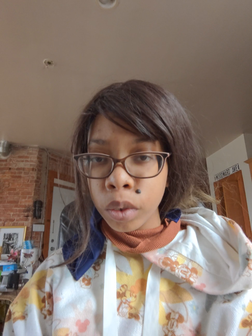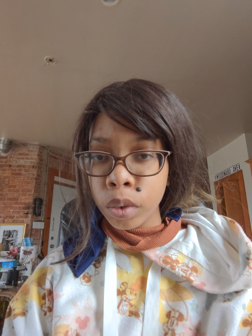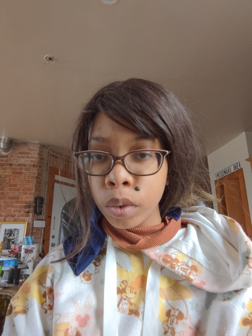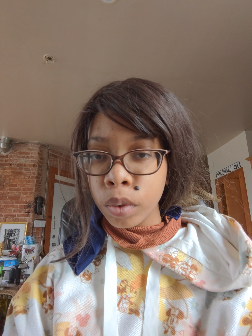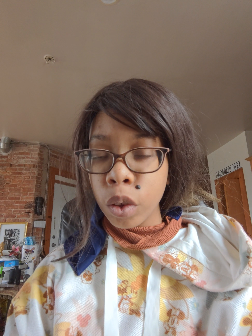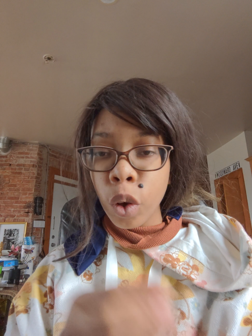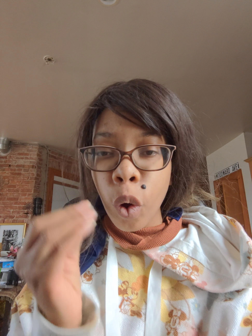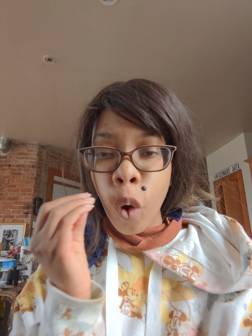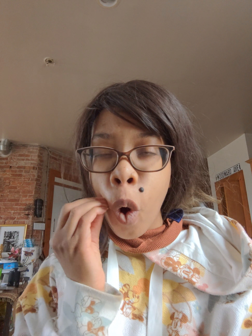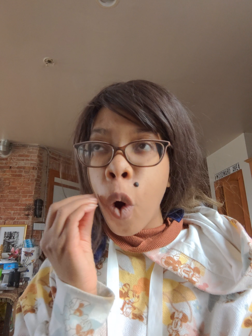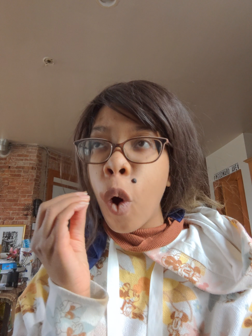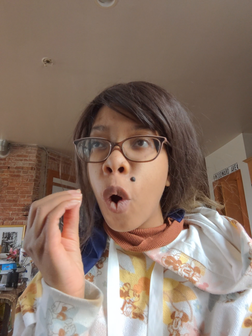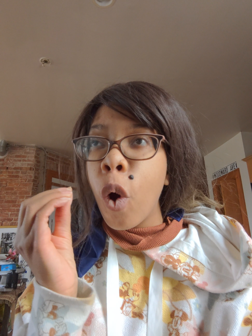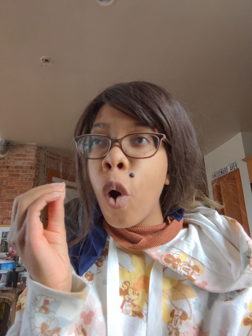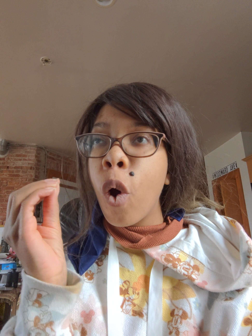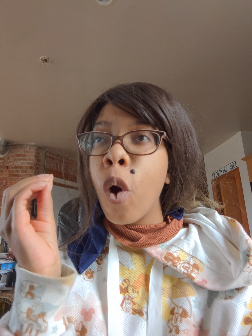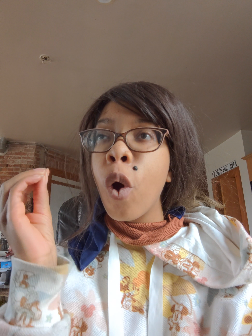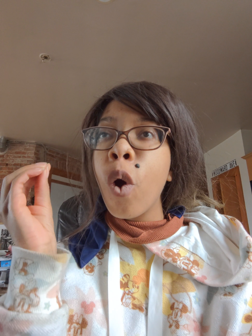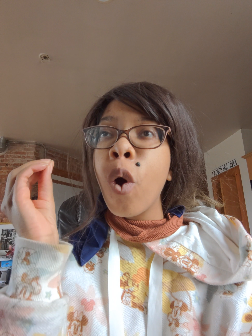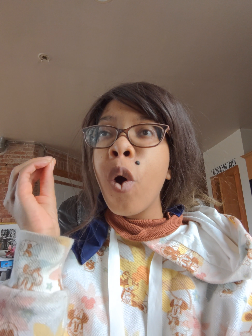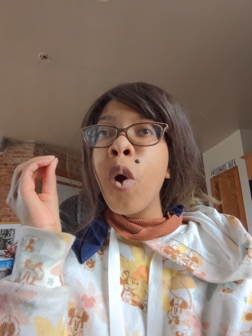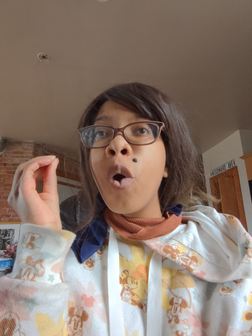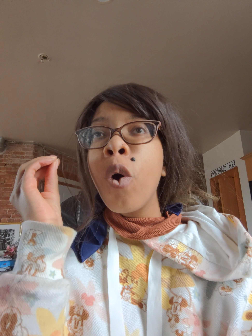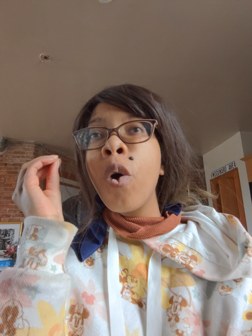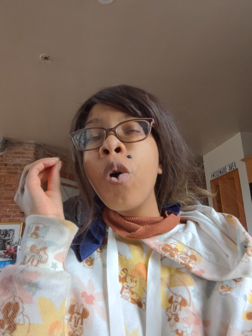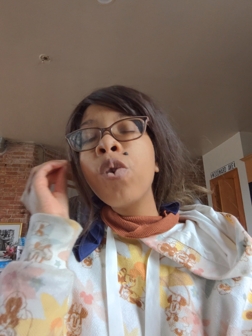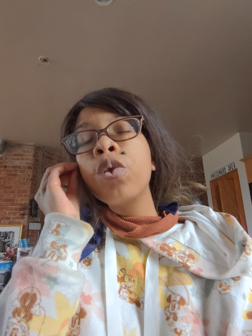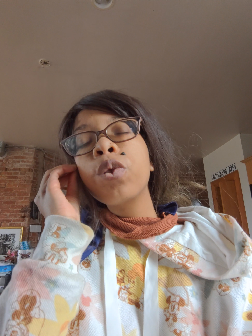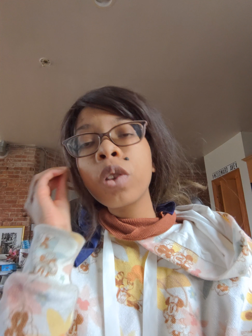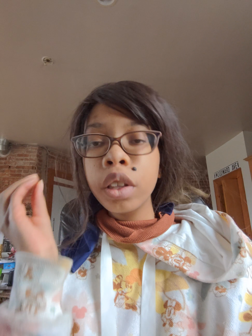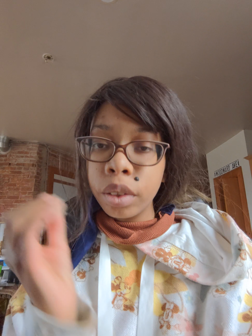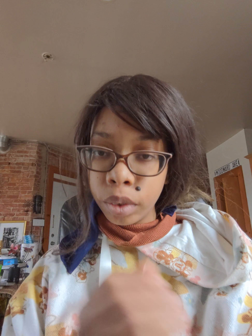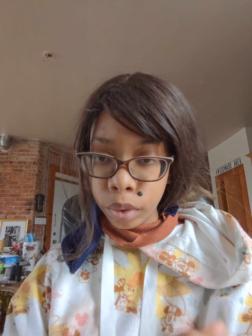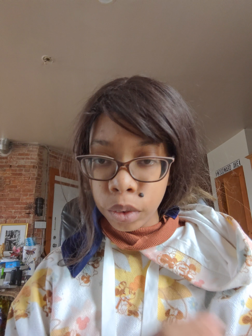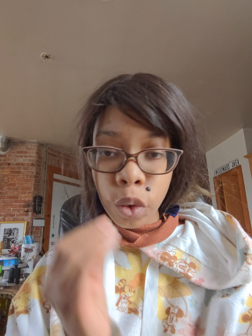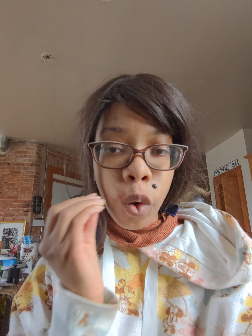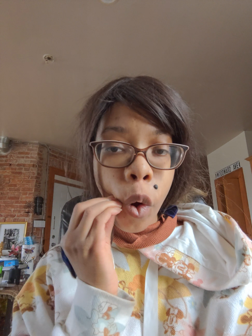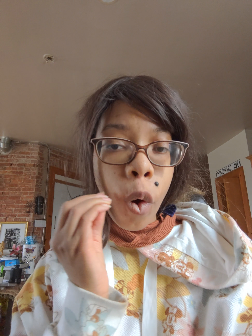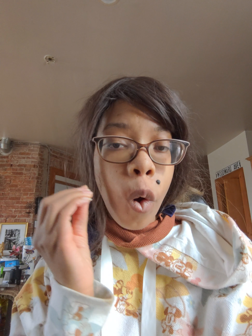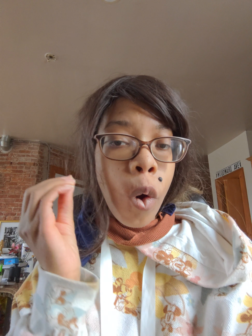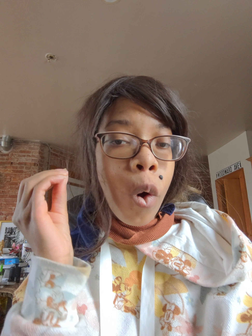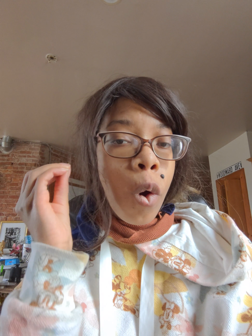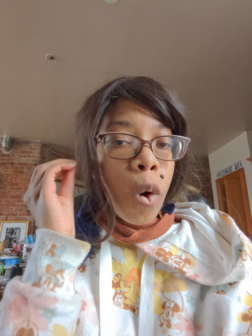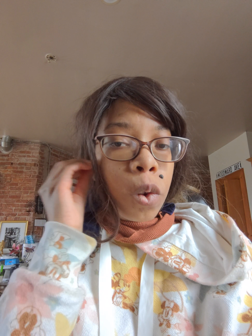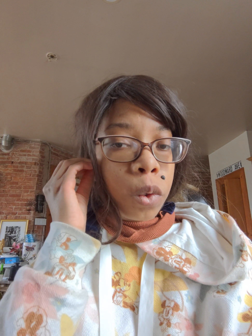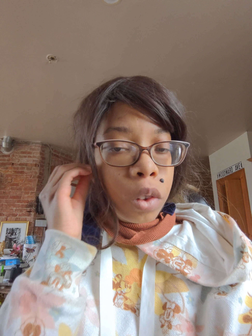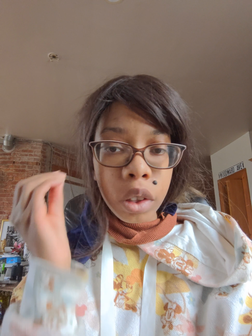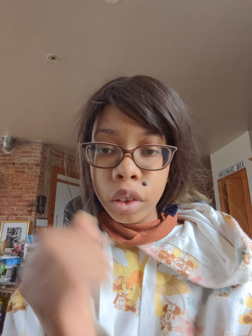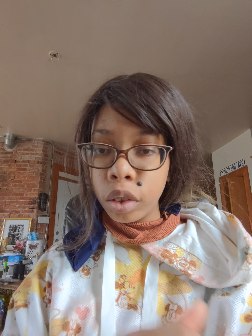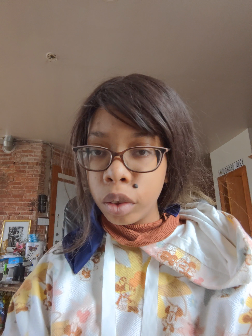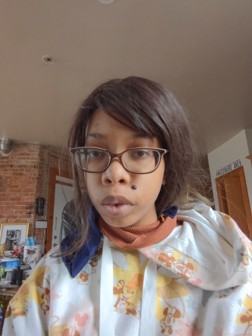home